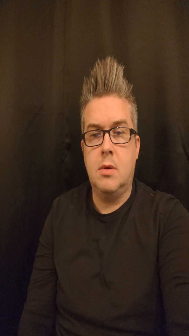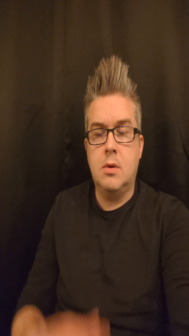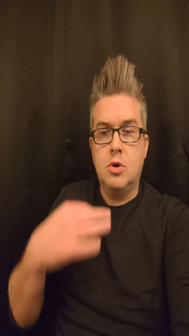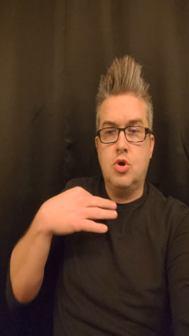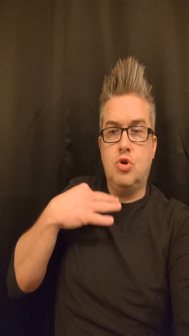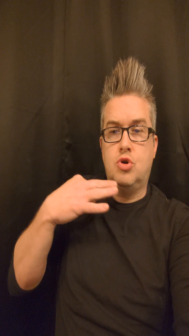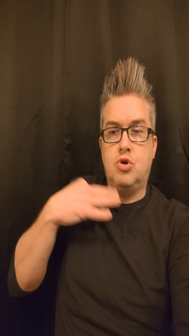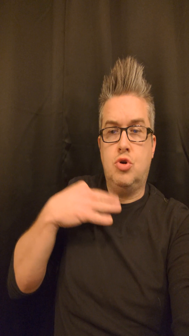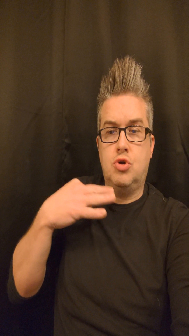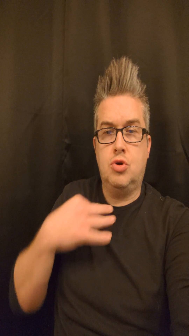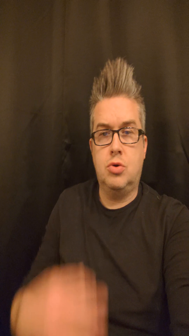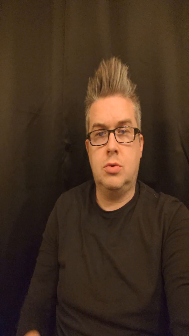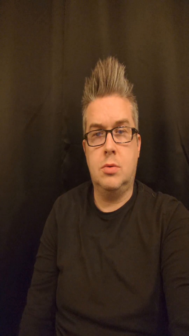shirt